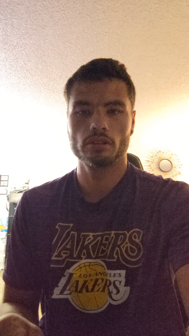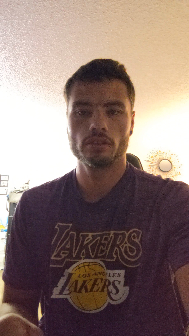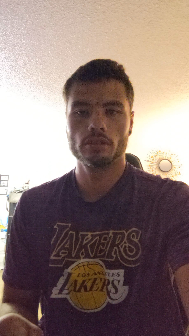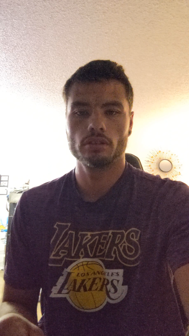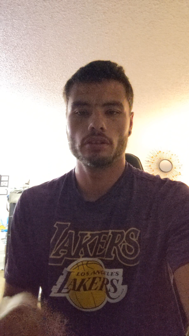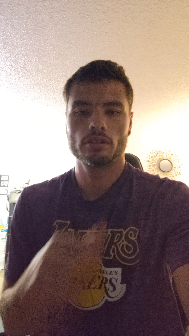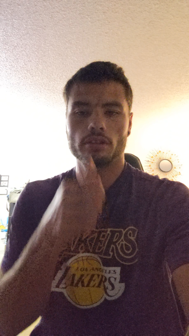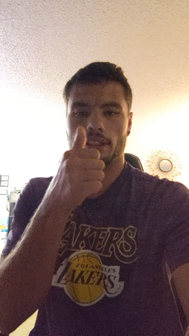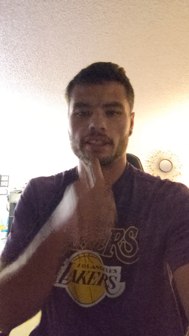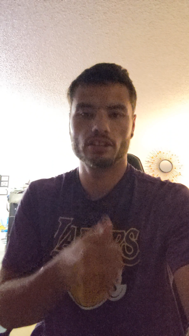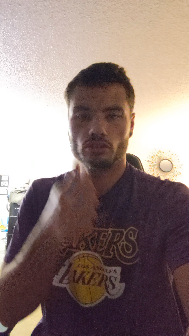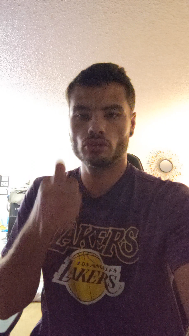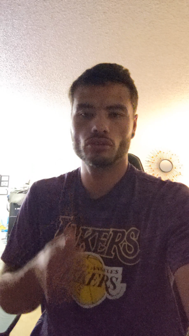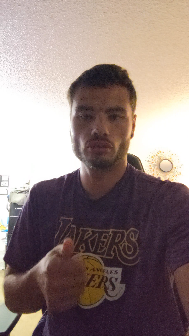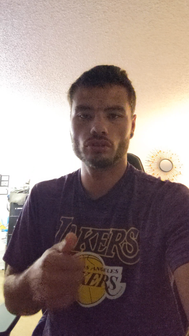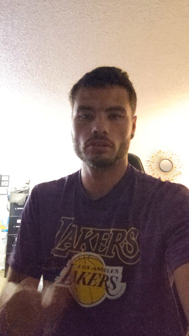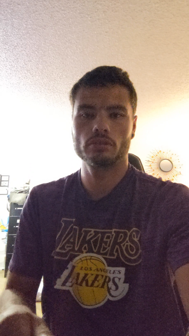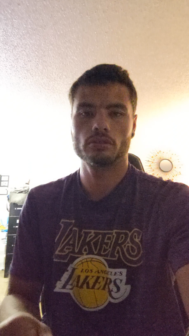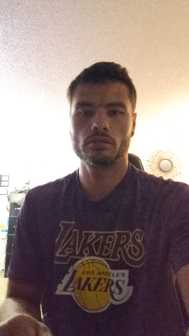each